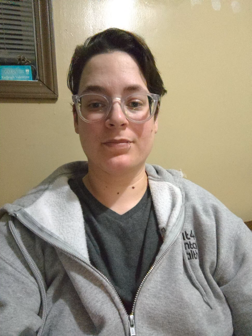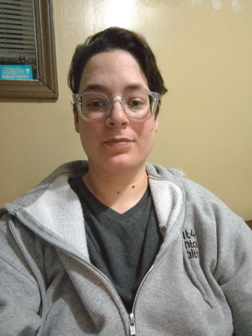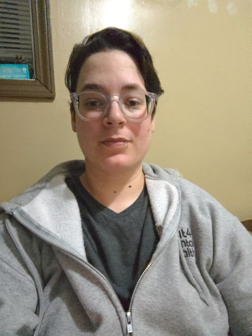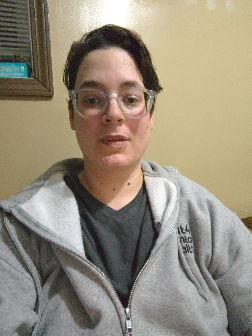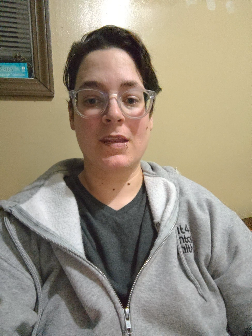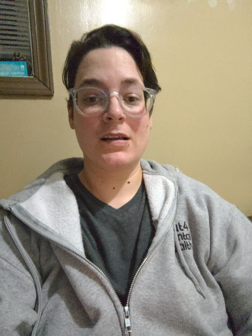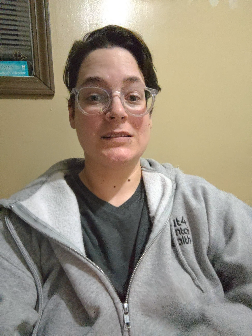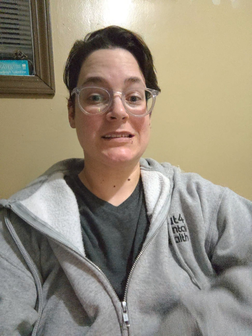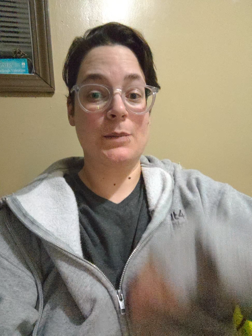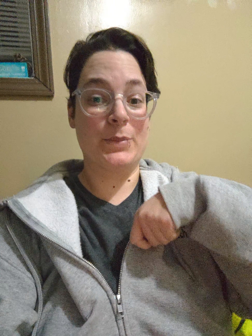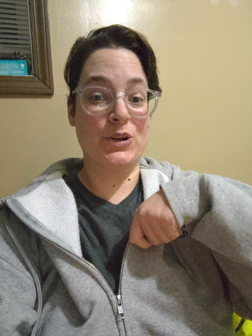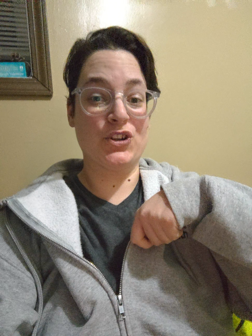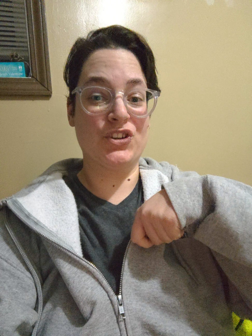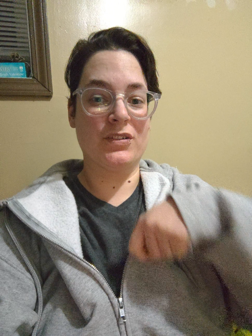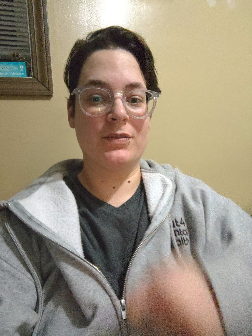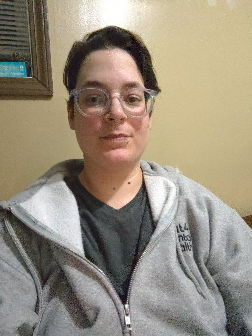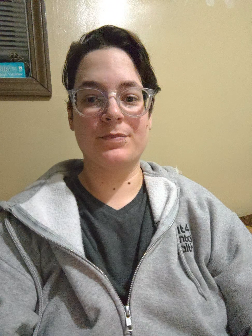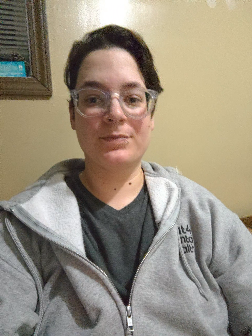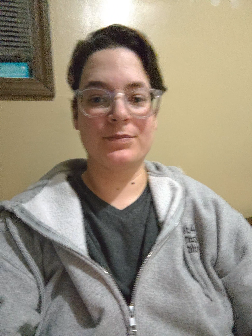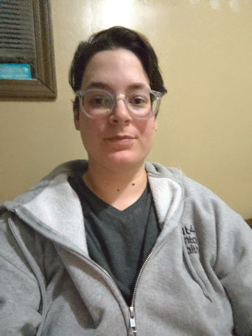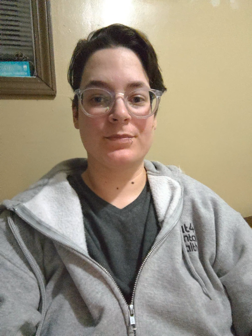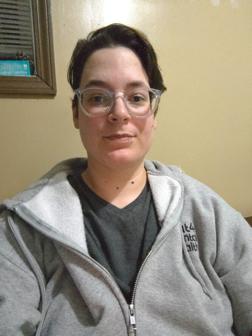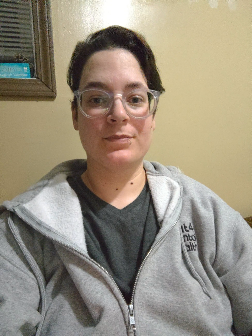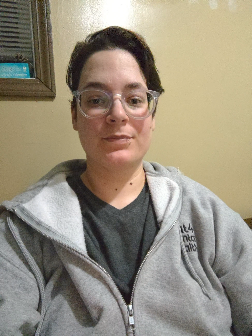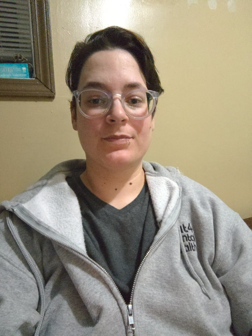zipper